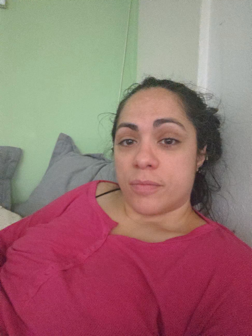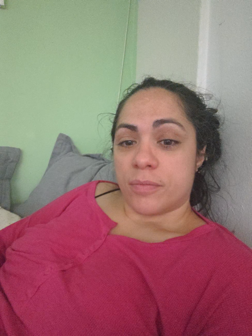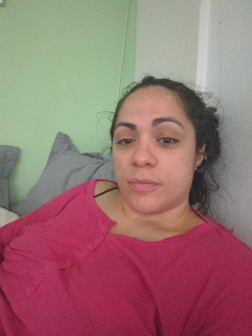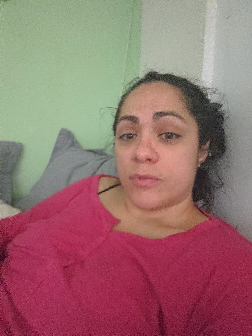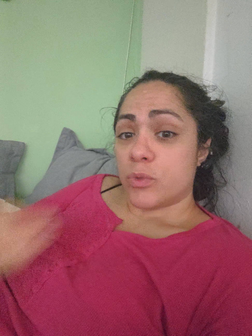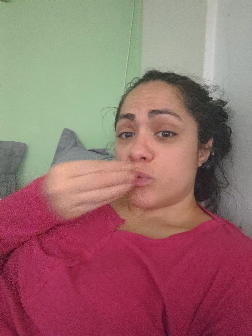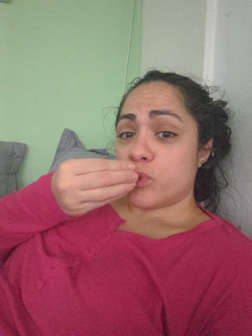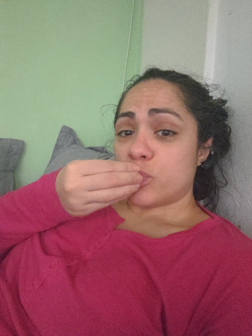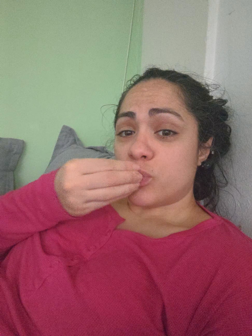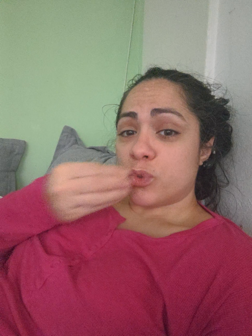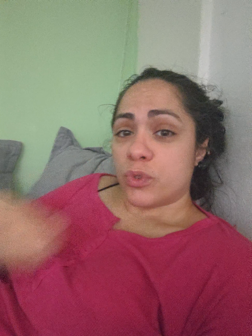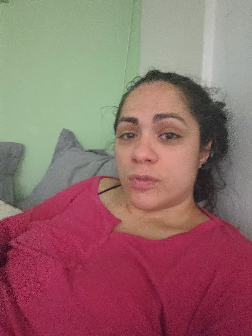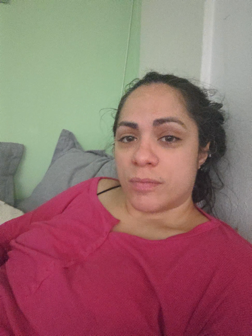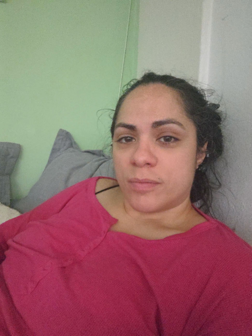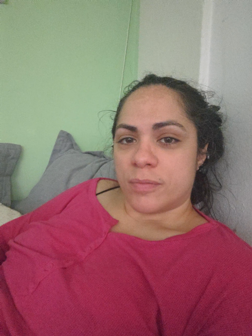food